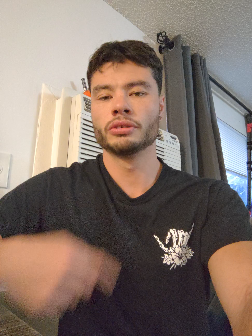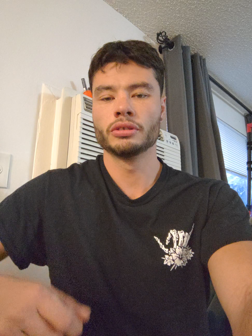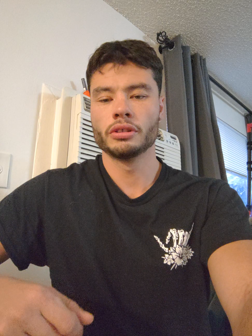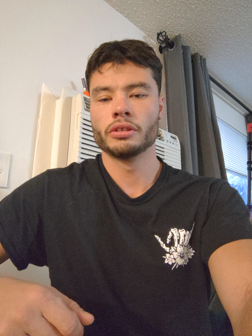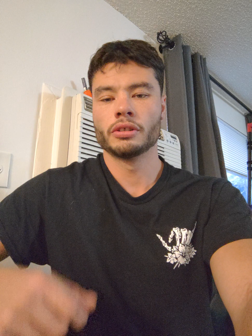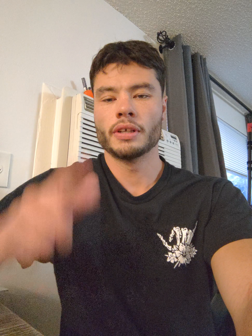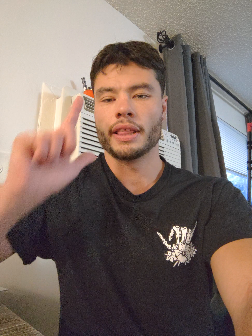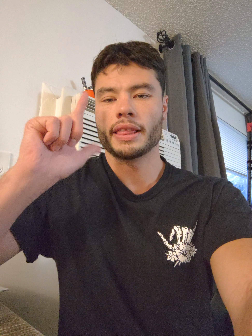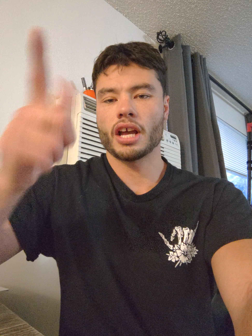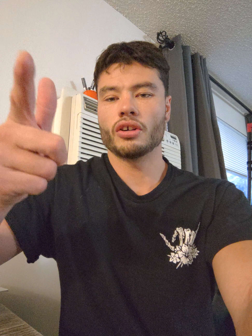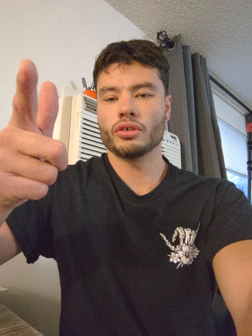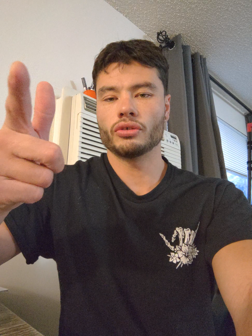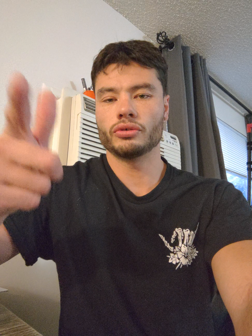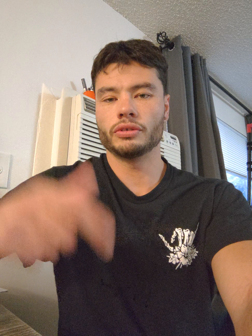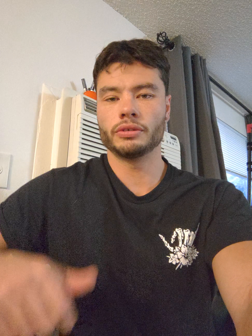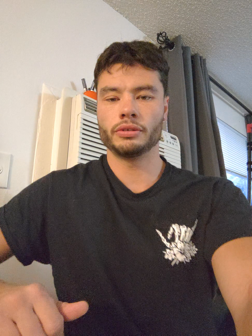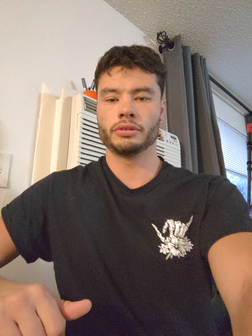later